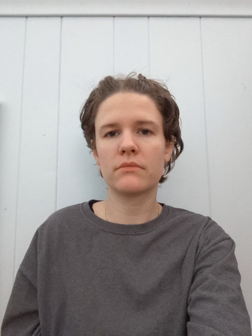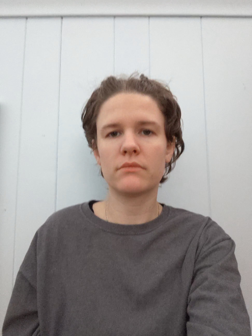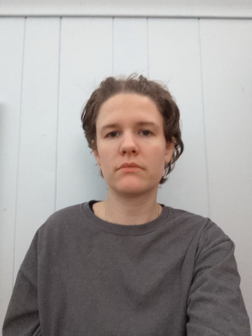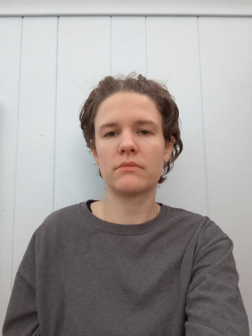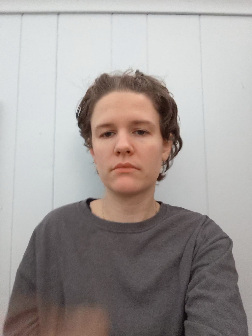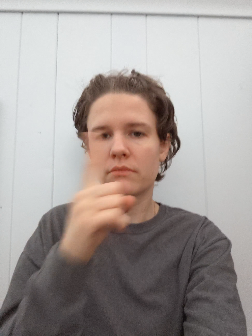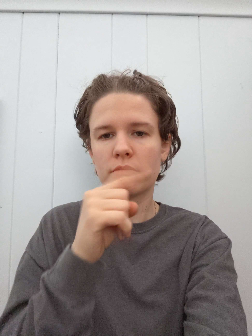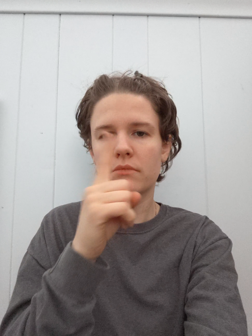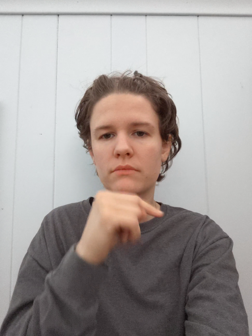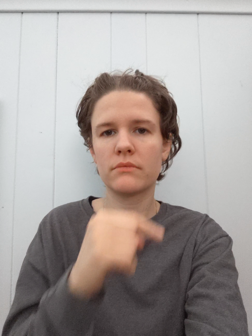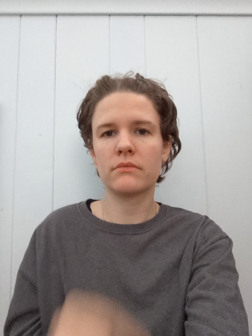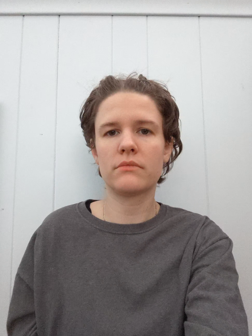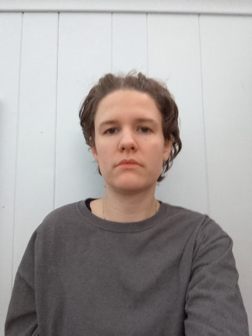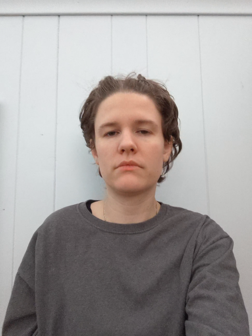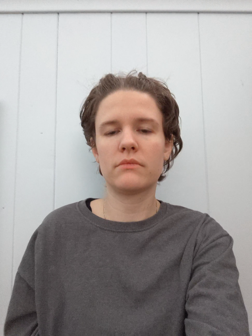mouse